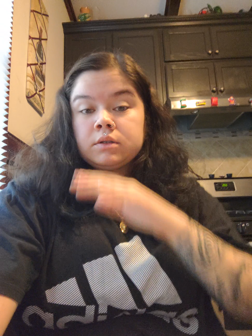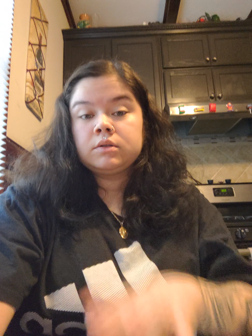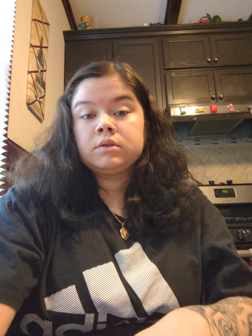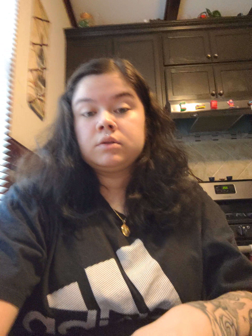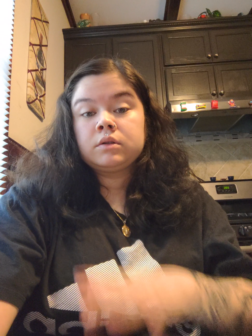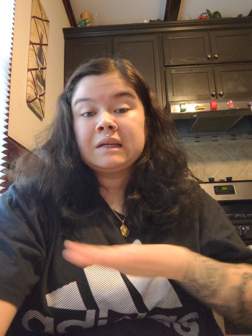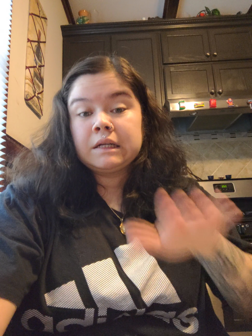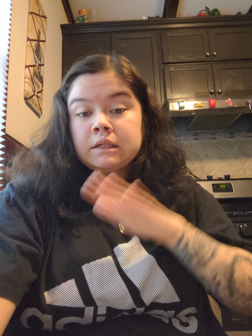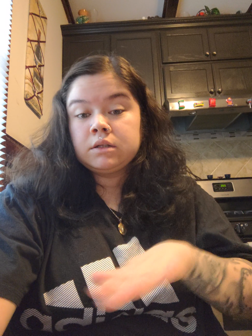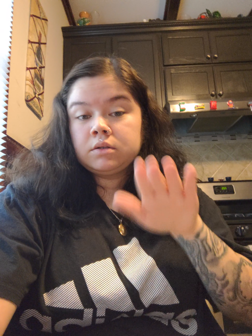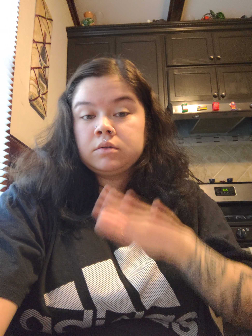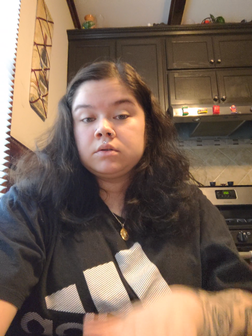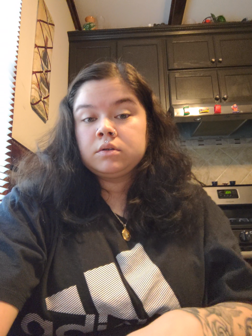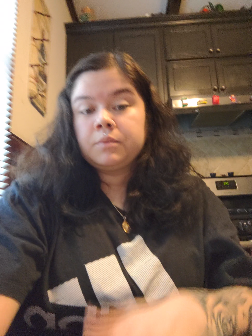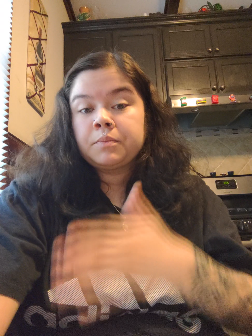clean